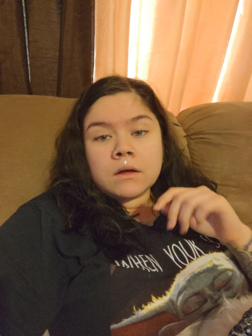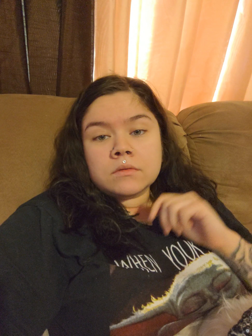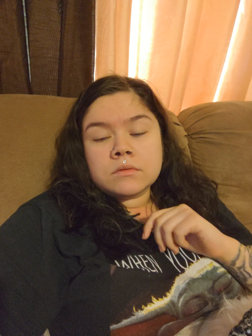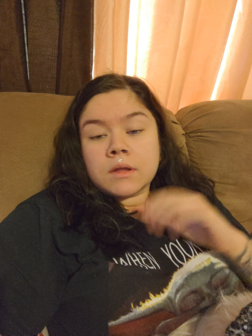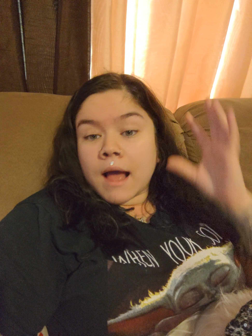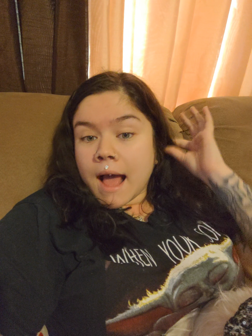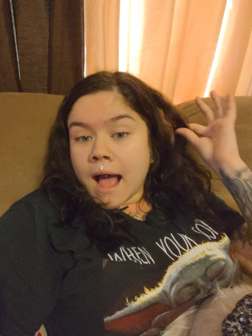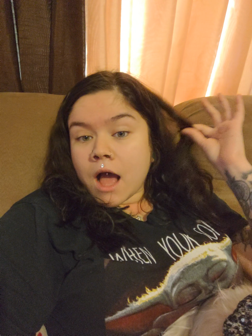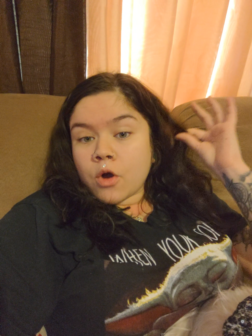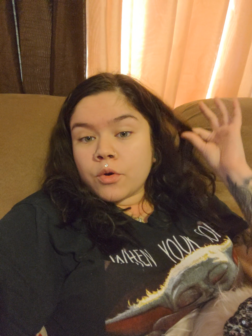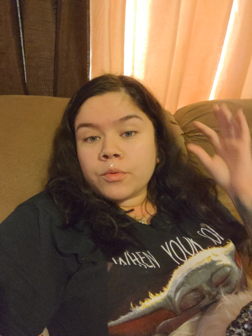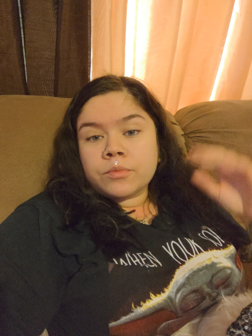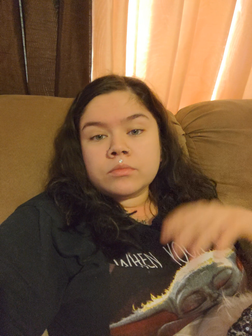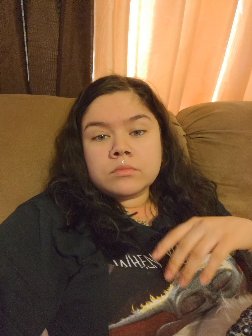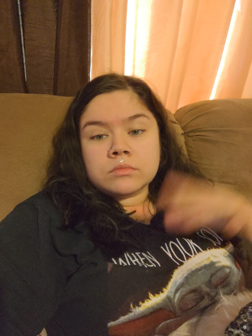hair